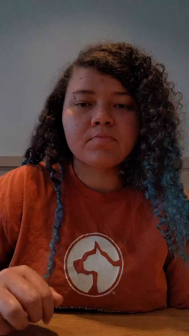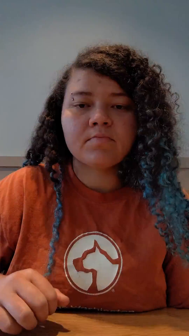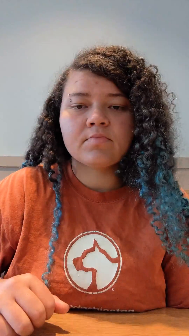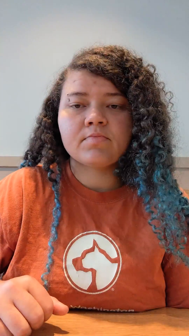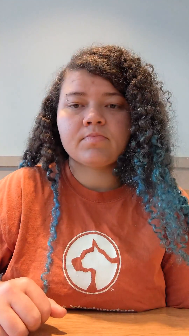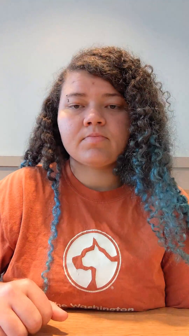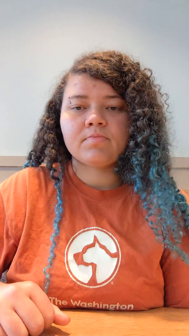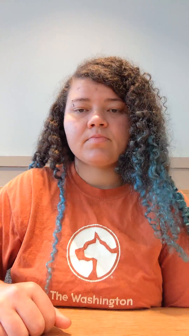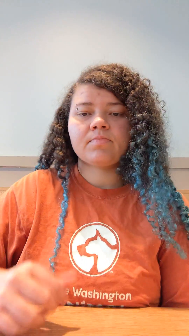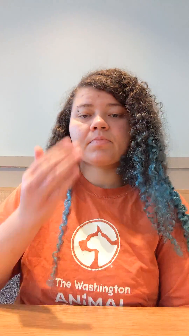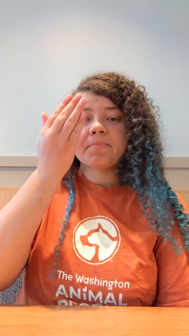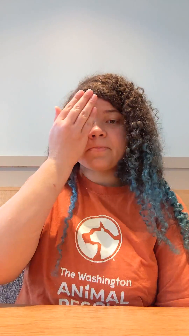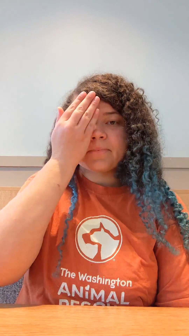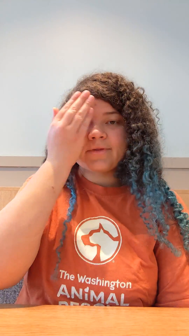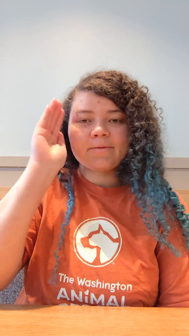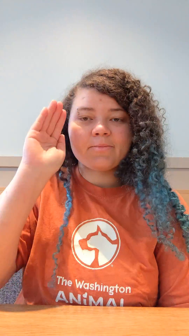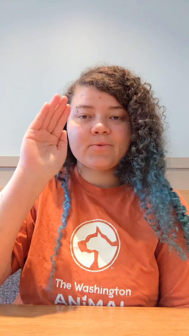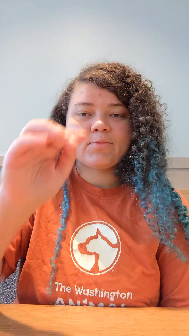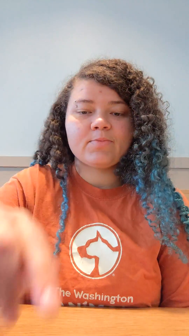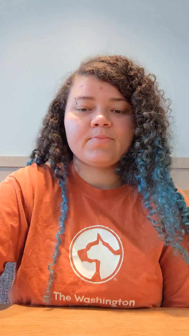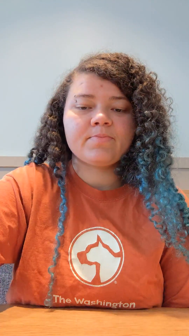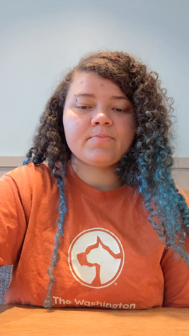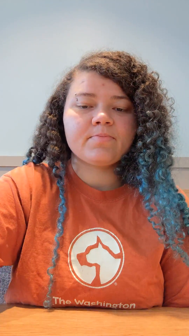peekaboo